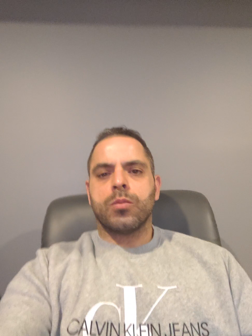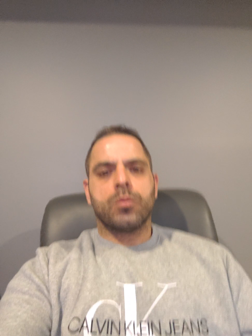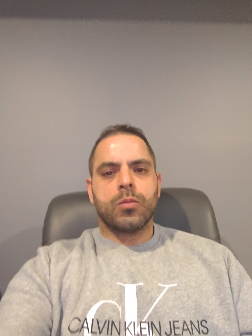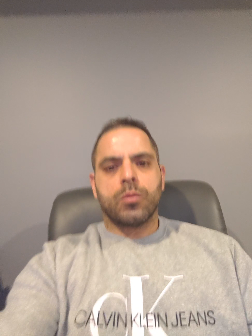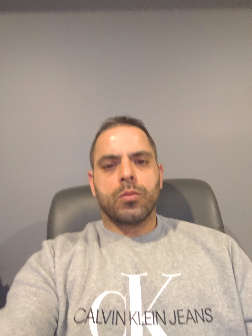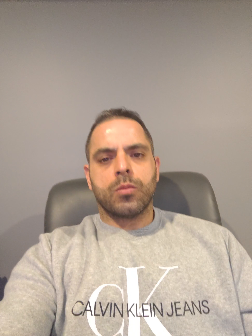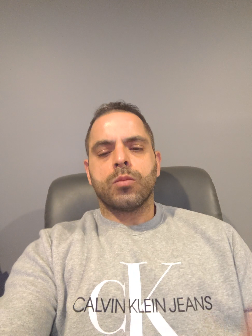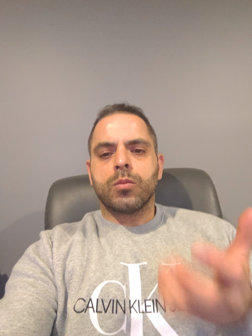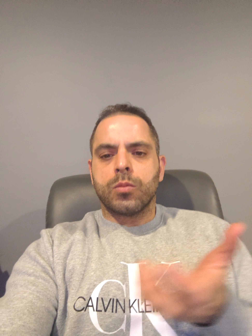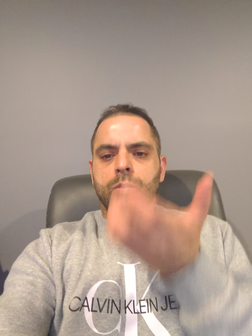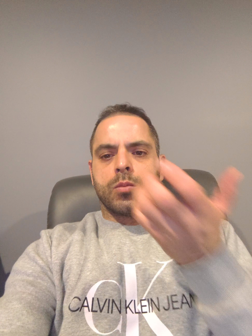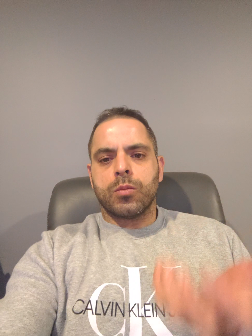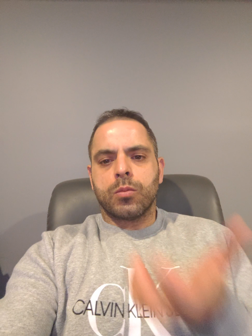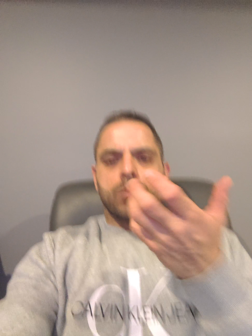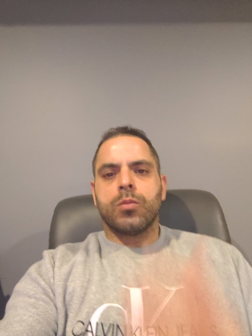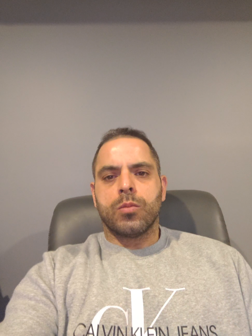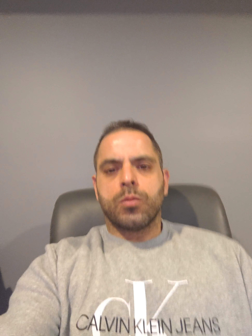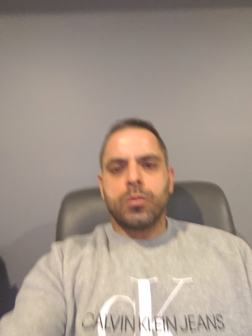grass